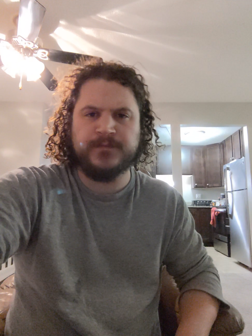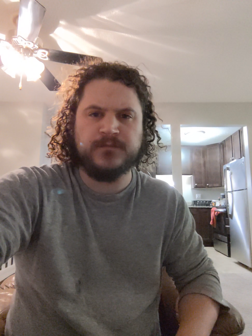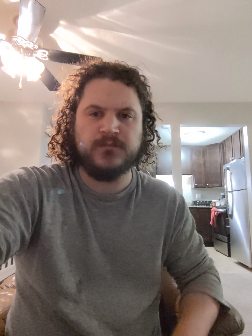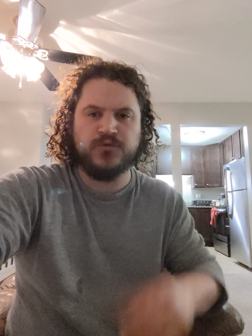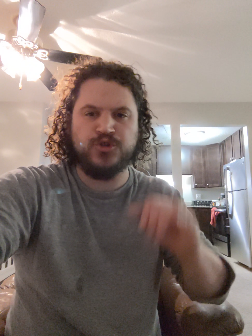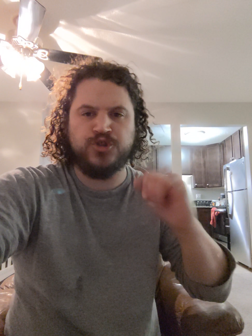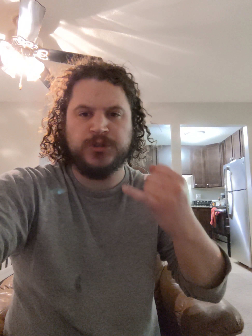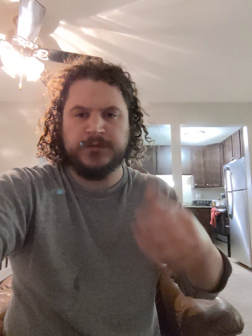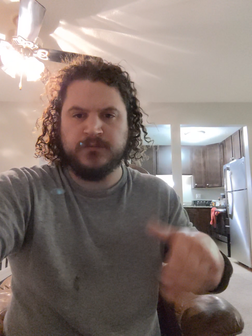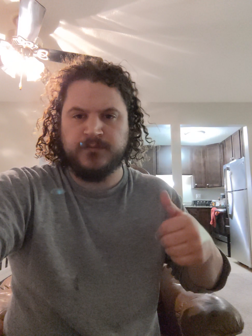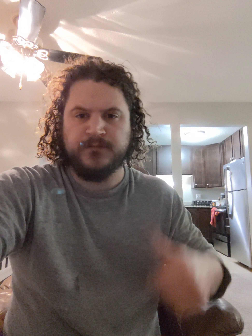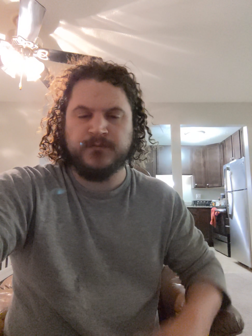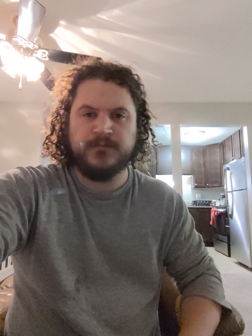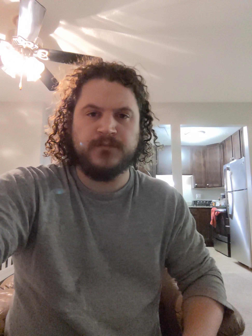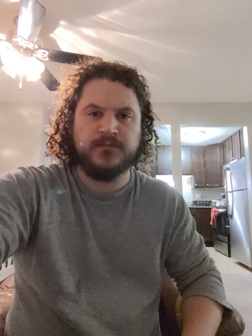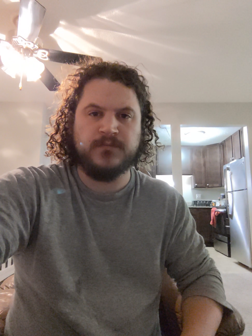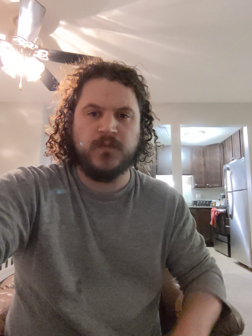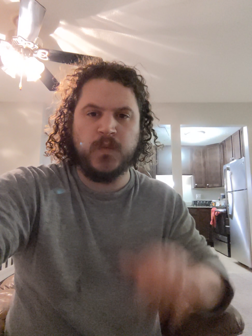jeans